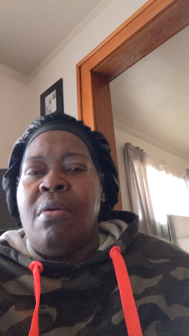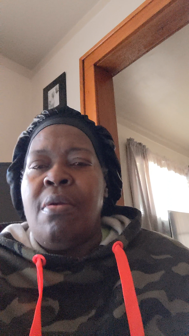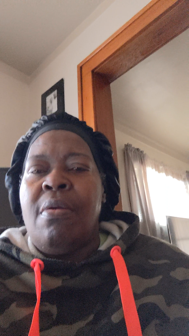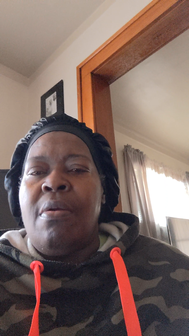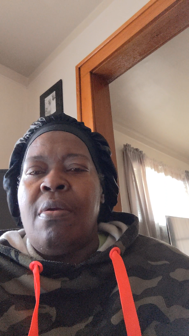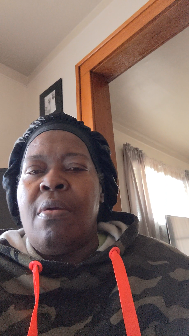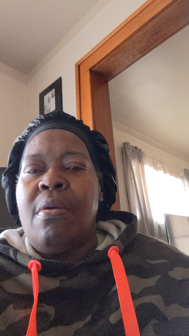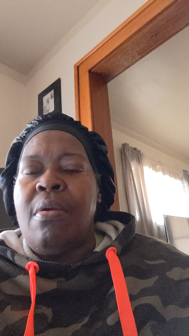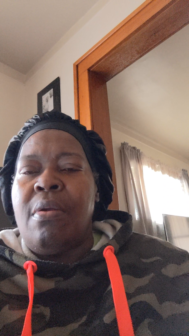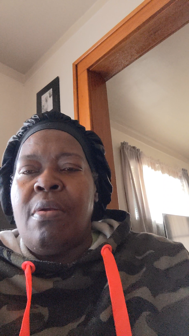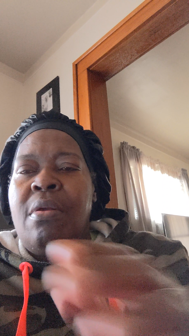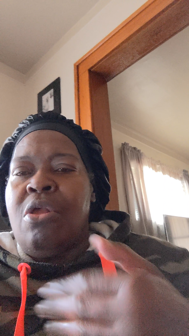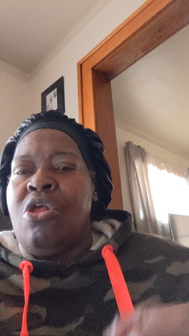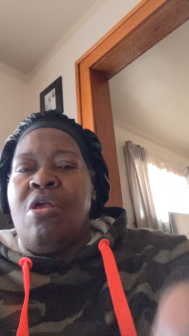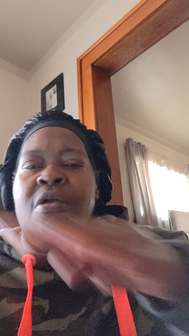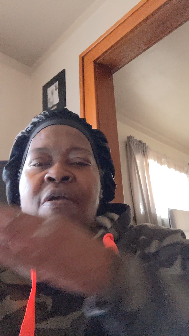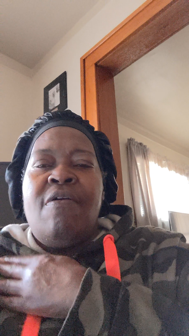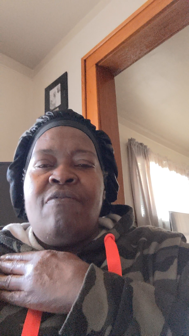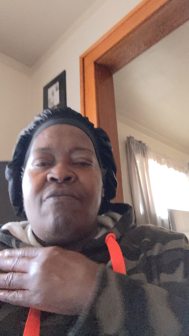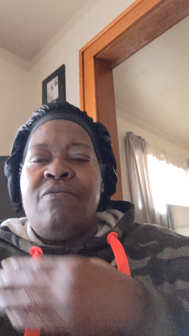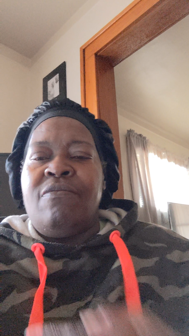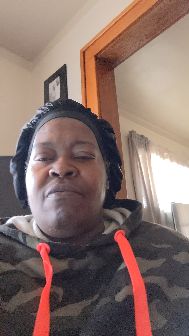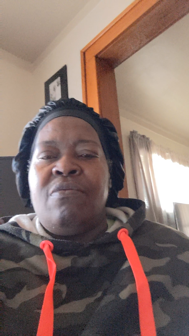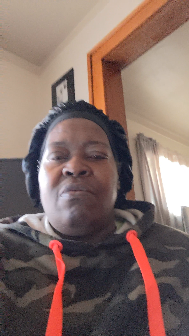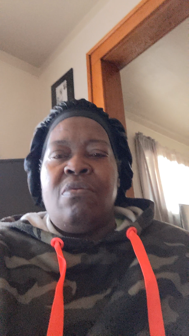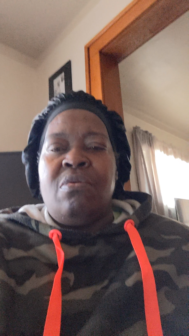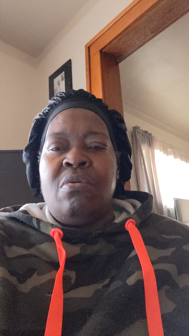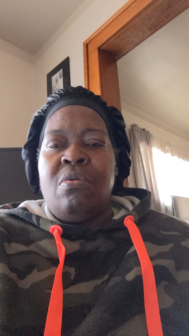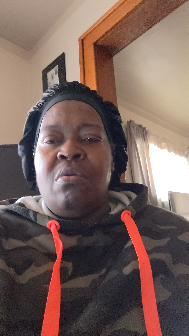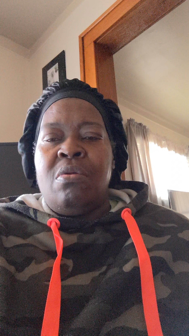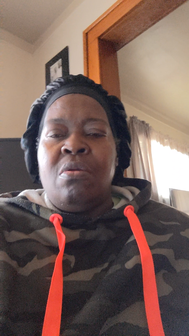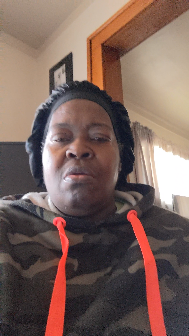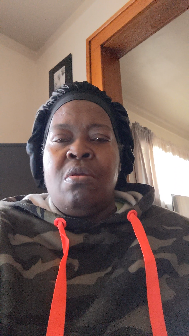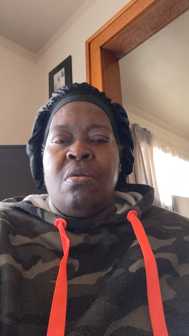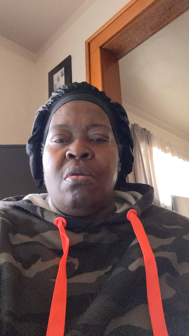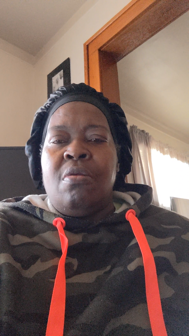scarf